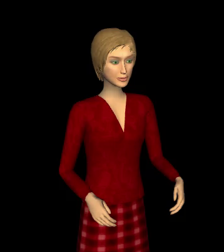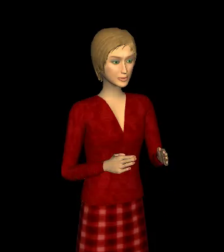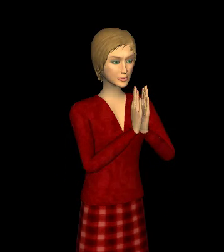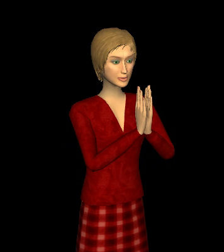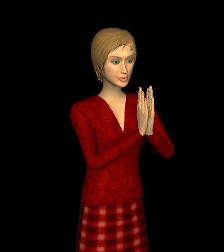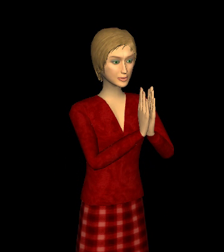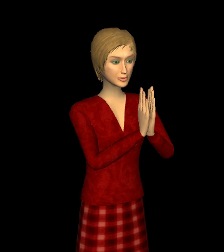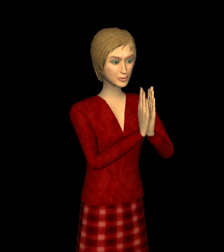يتوسل